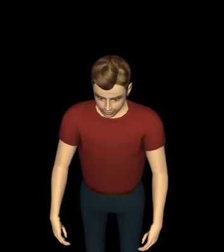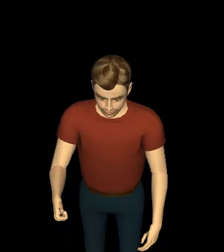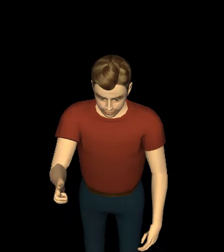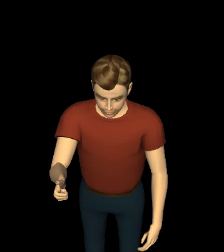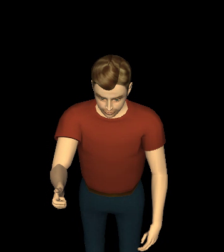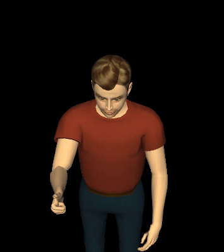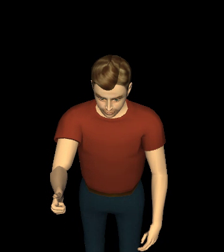1